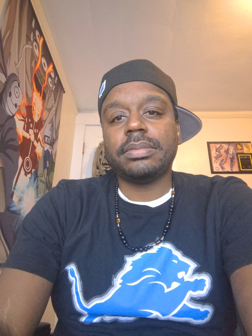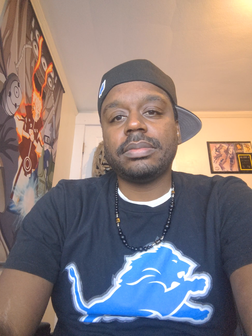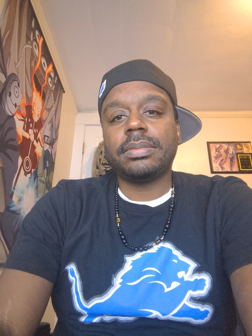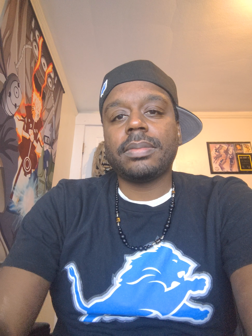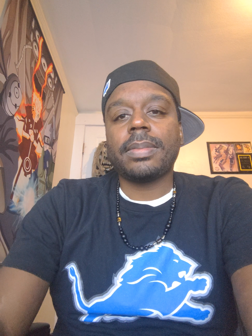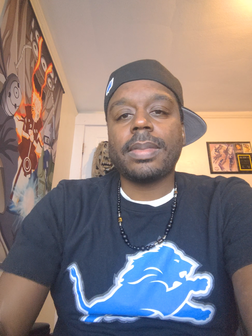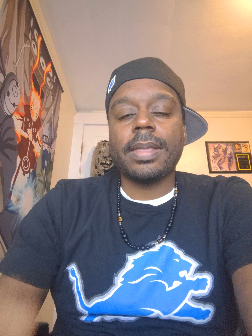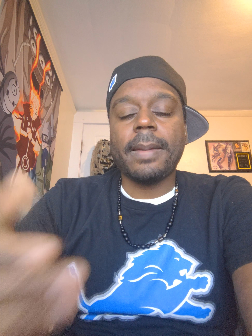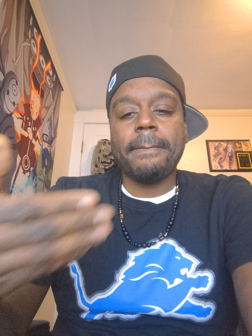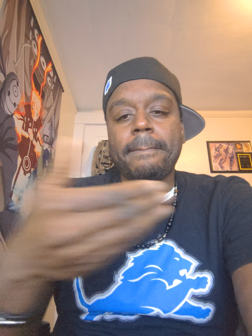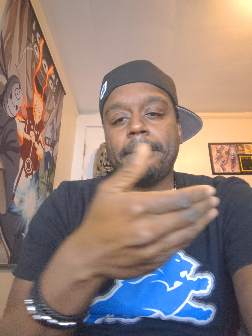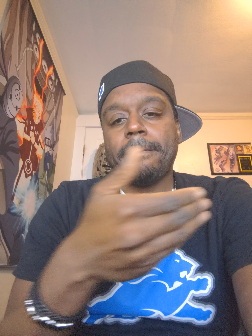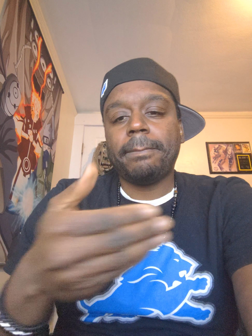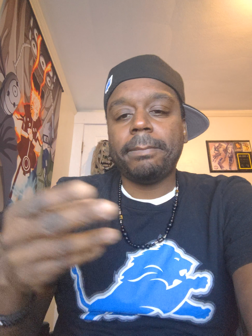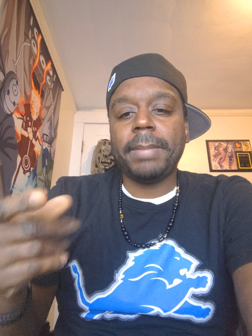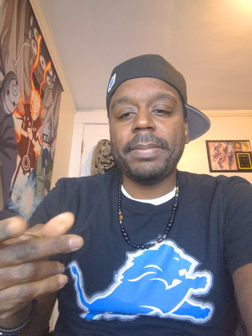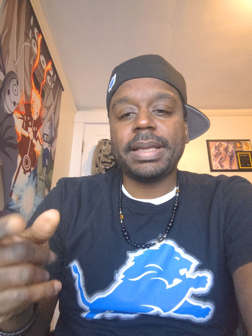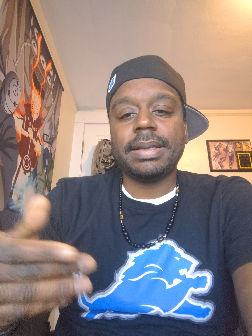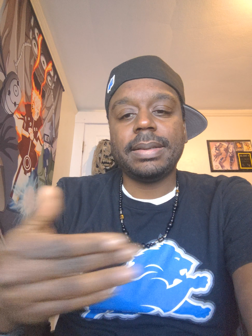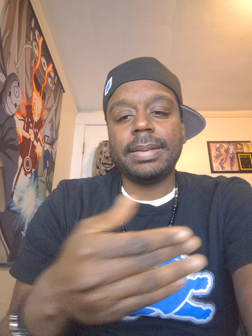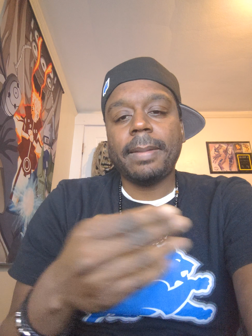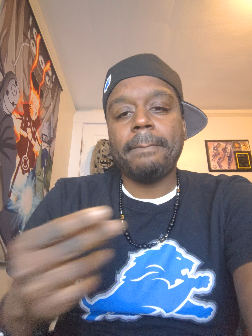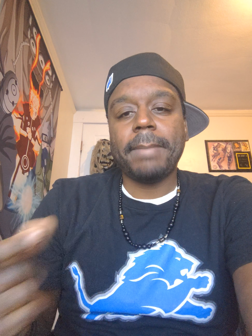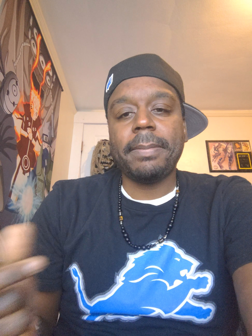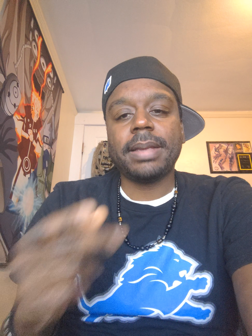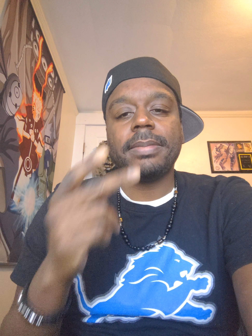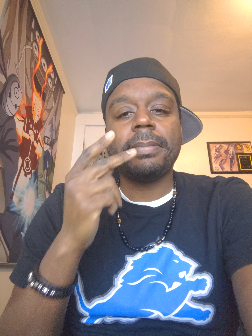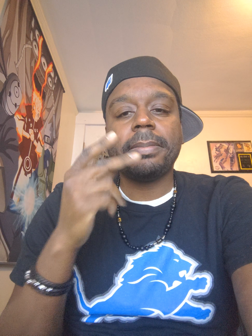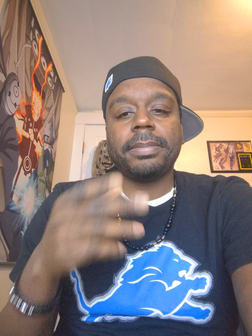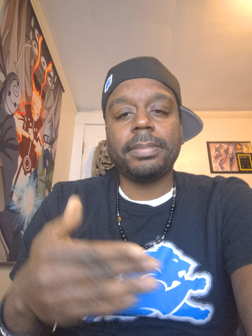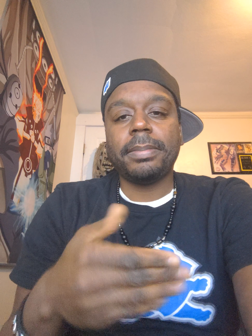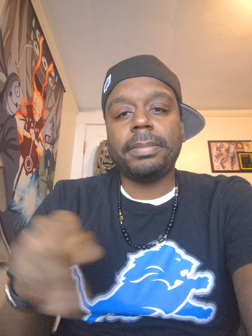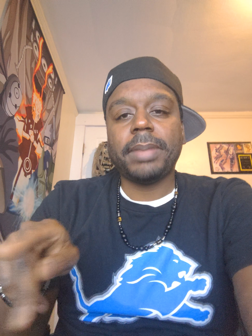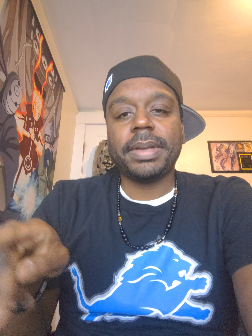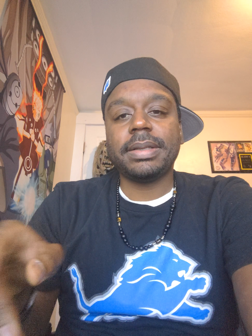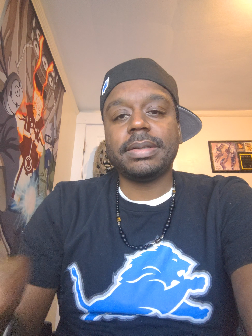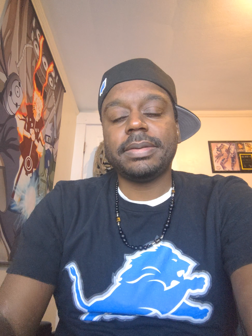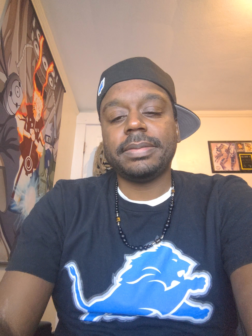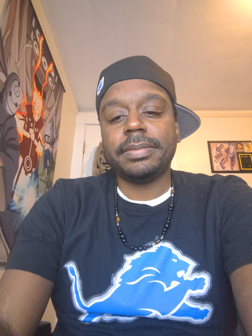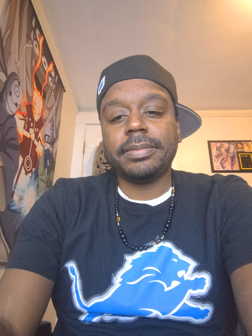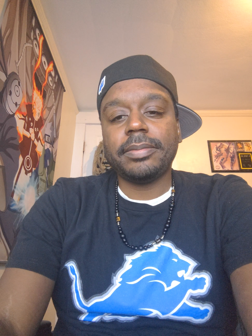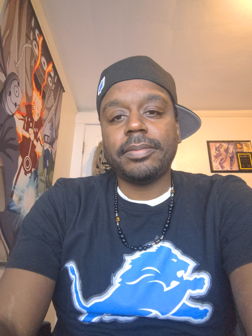puppy